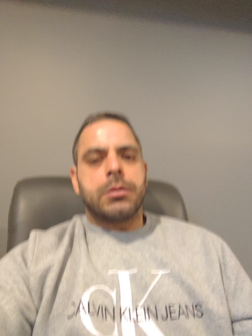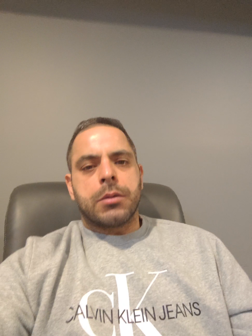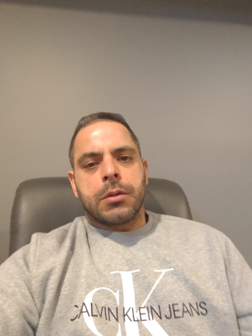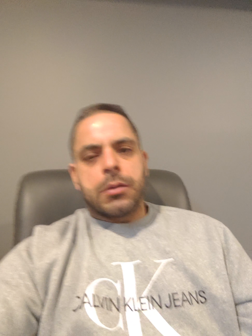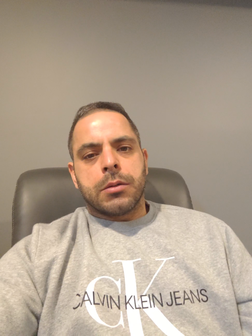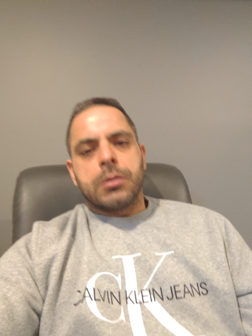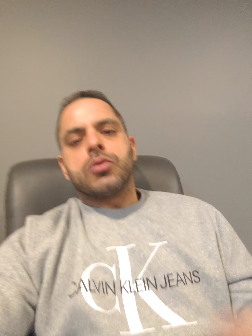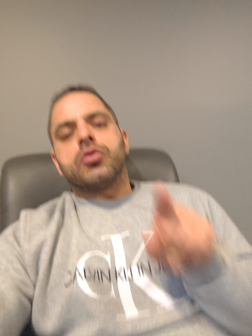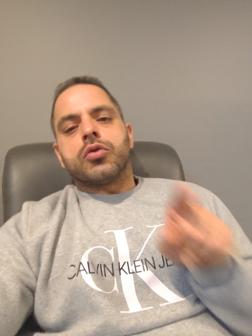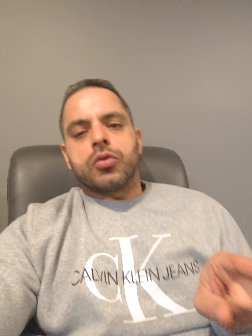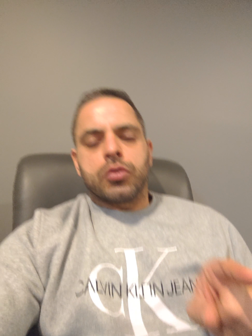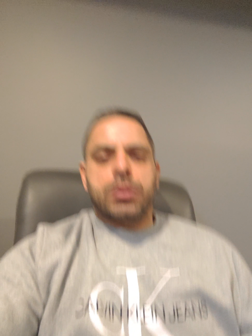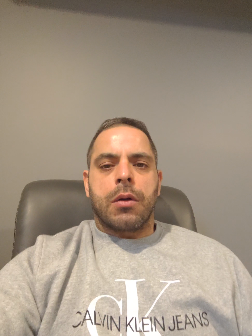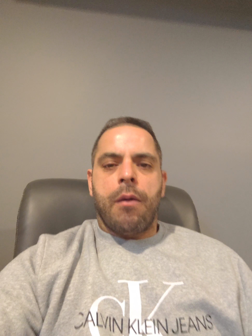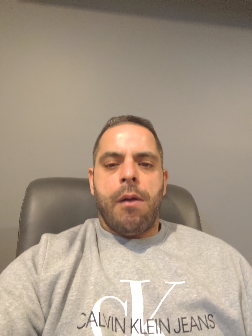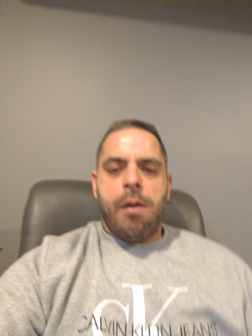he/she/it